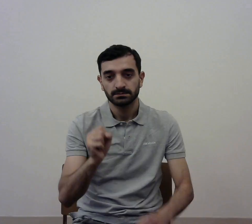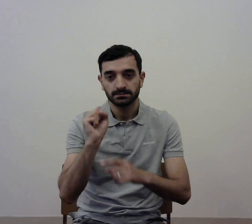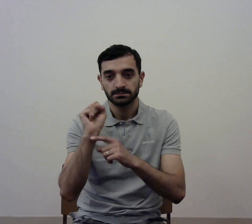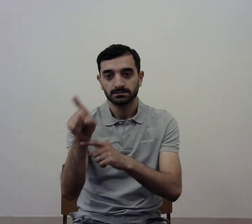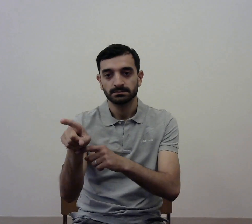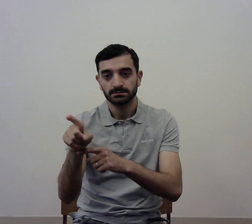sifariş